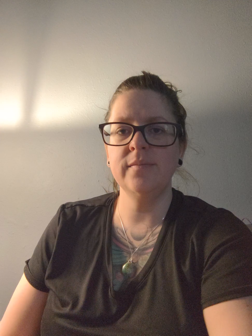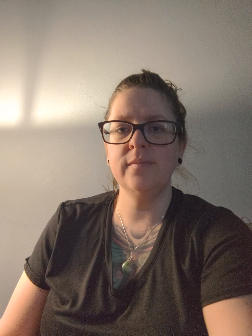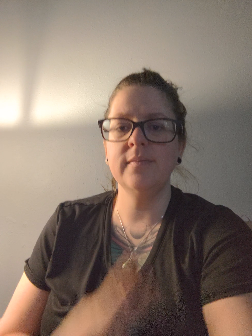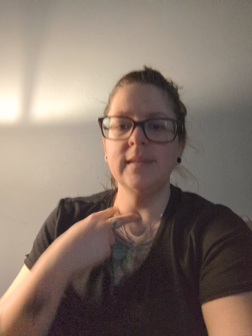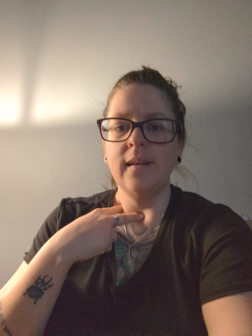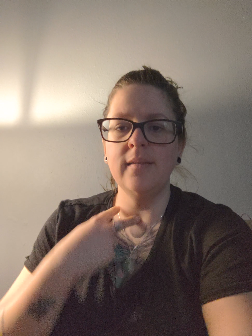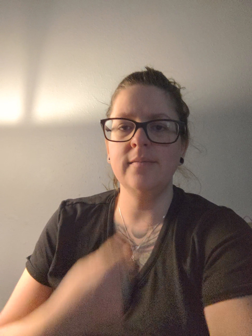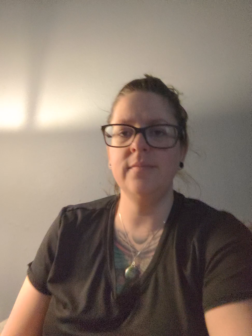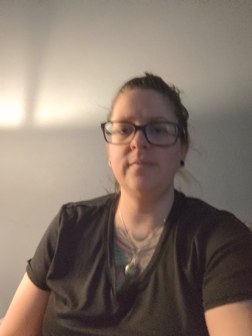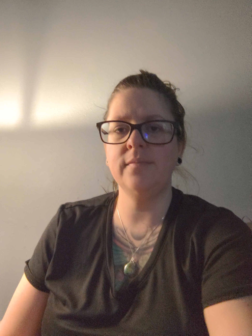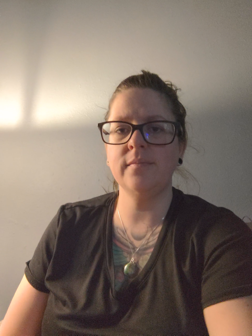stuck